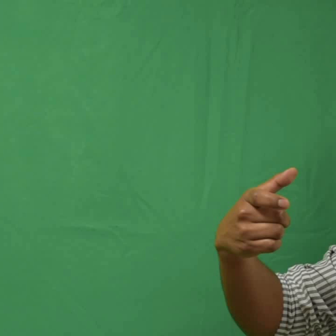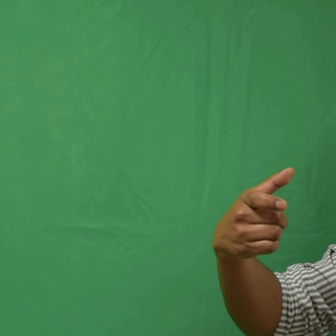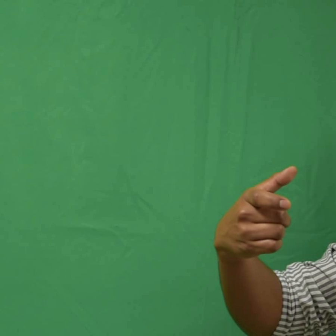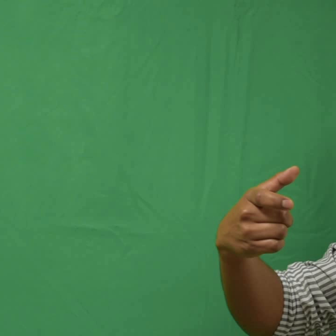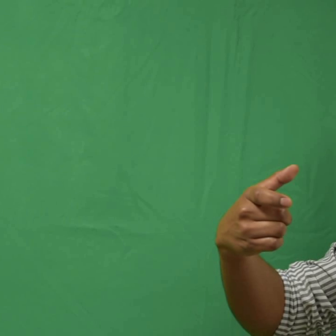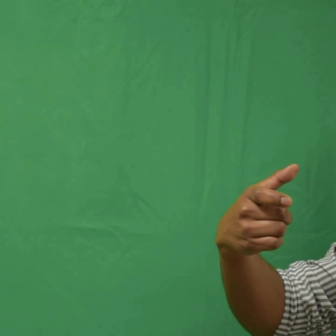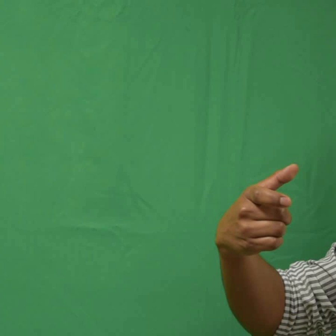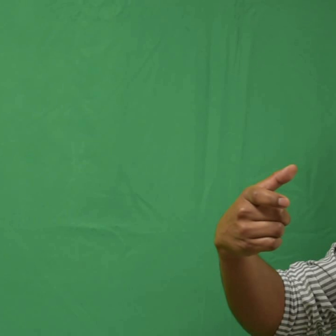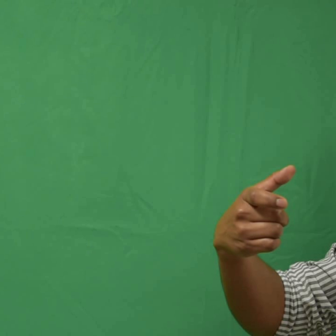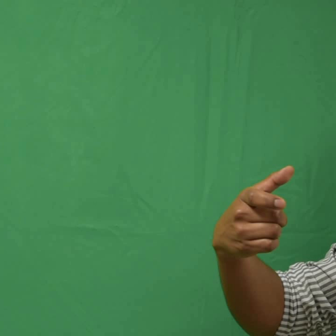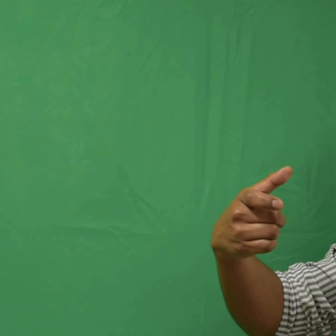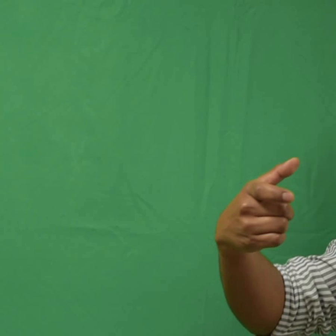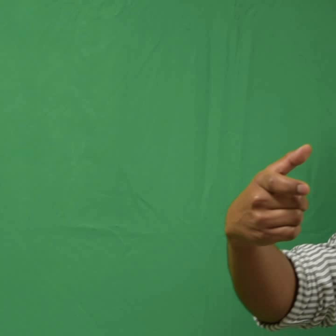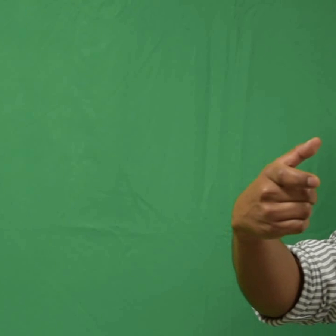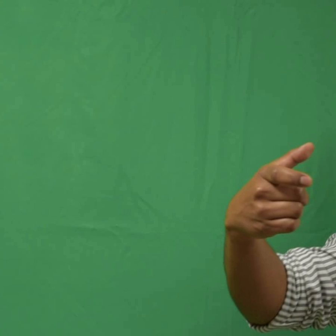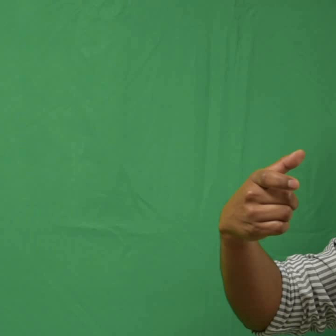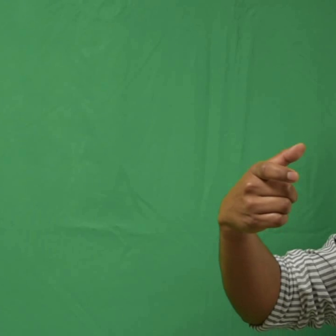X